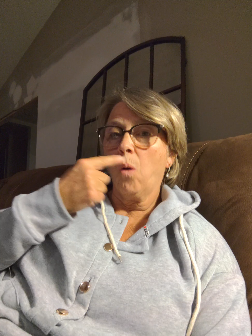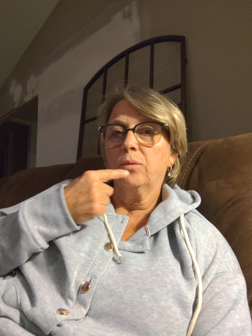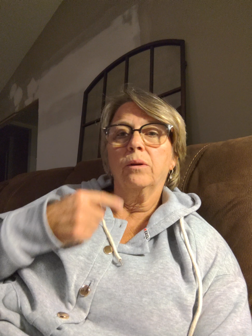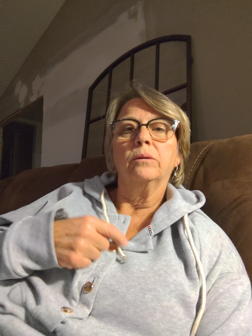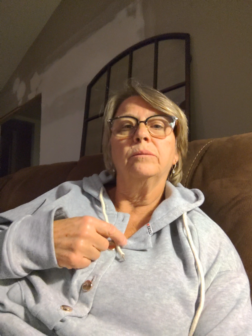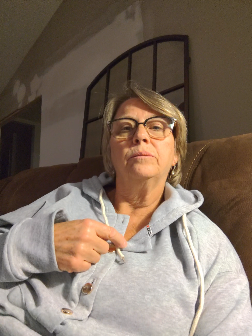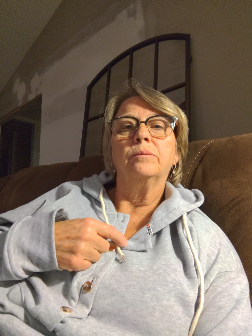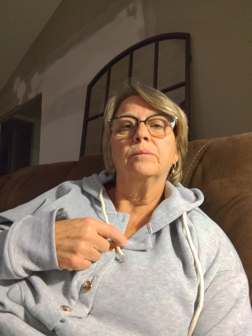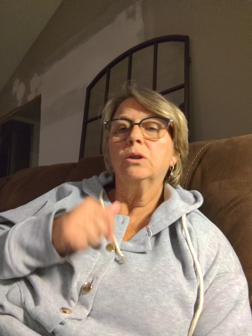mouth